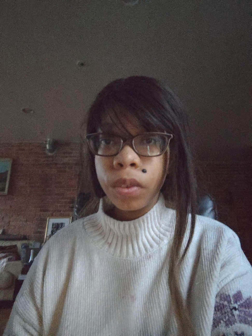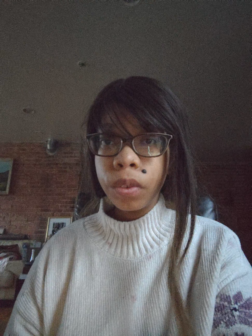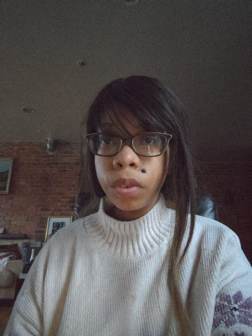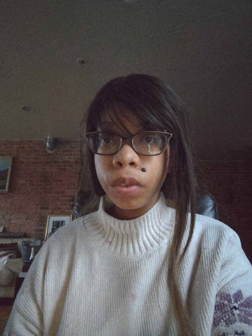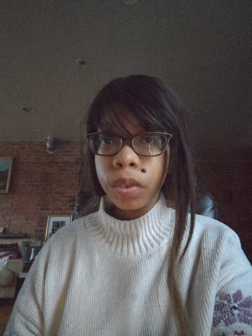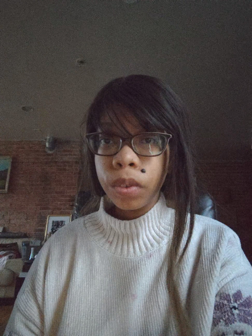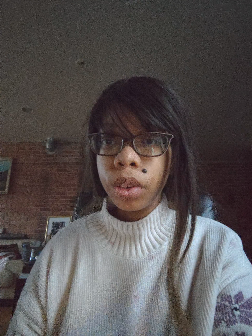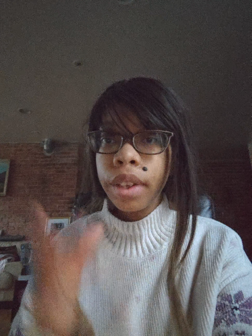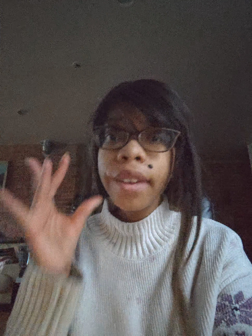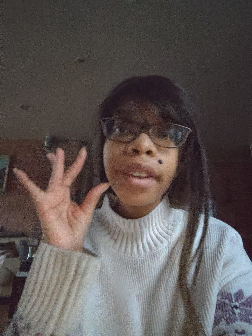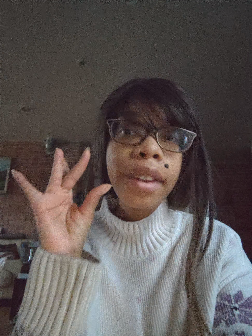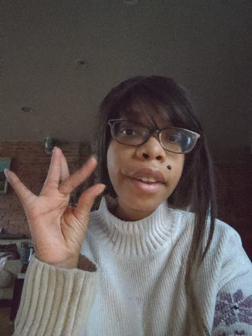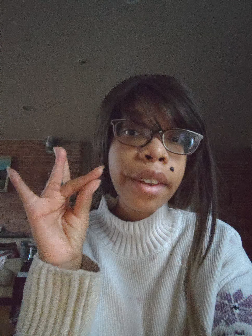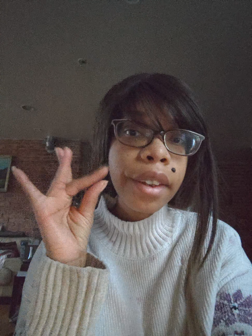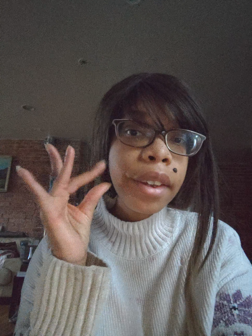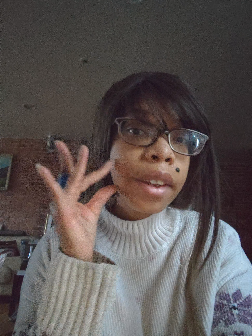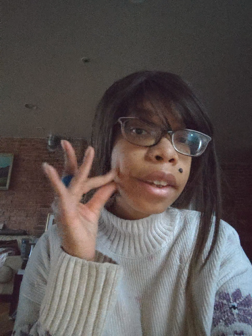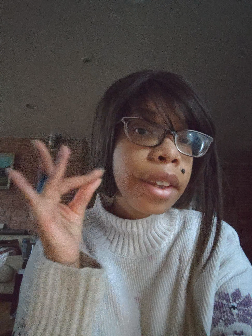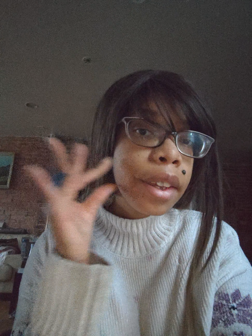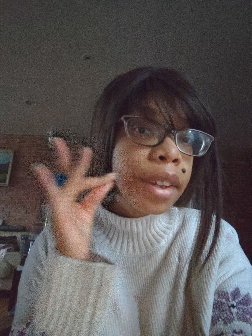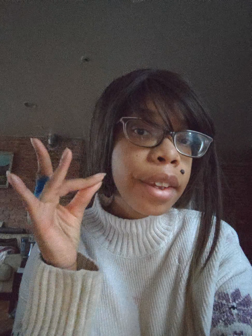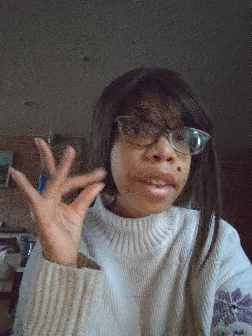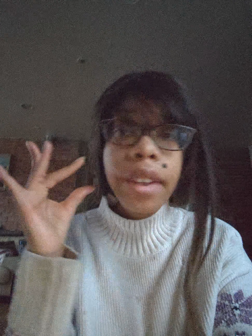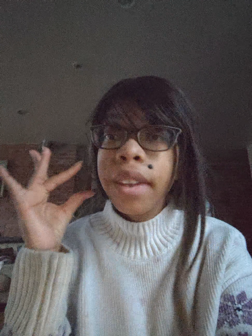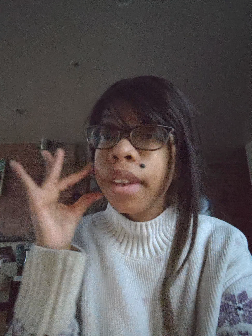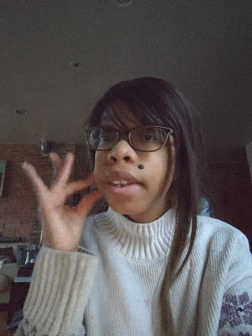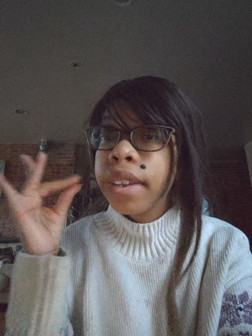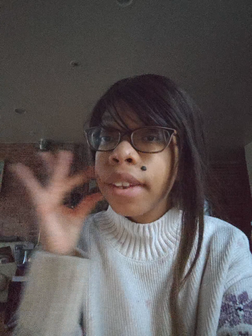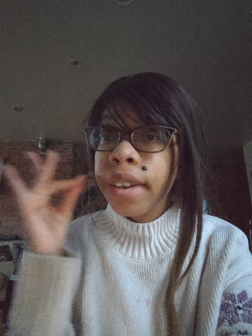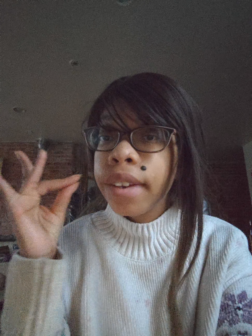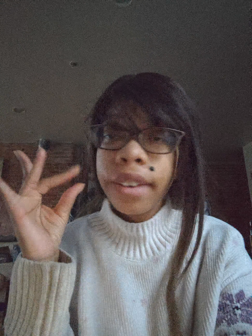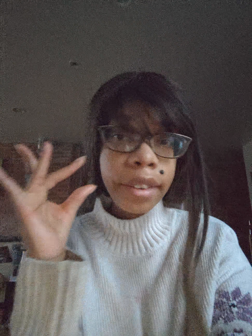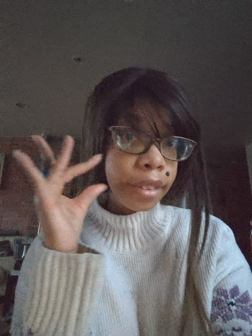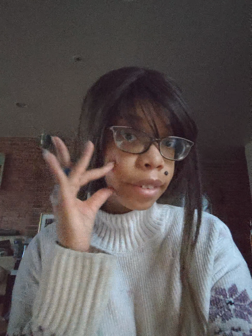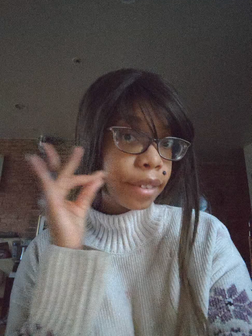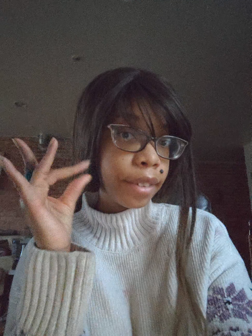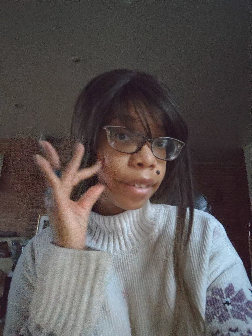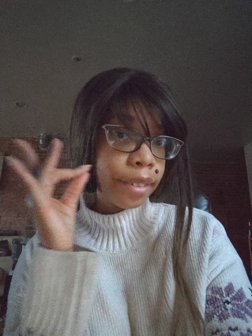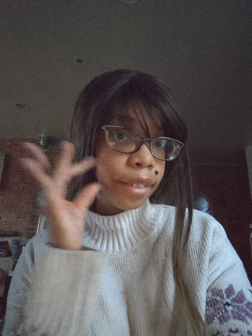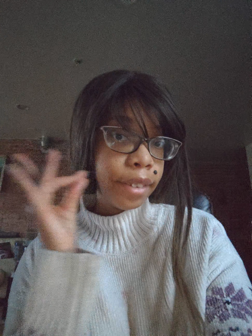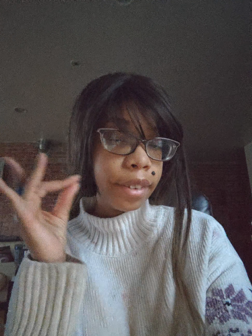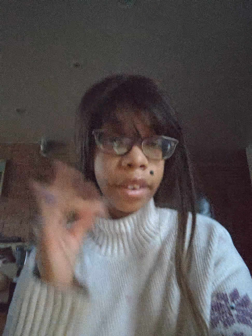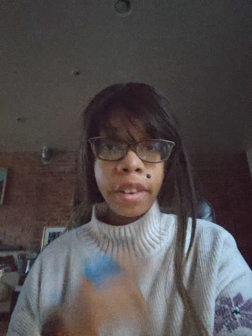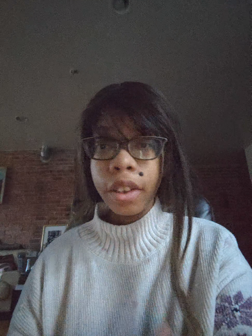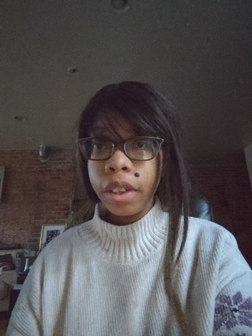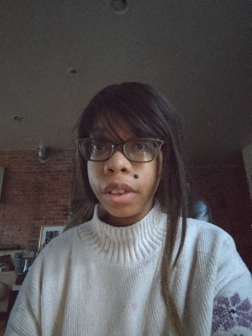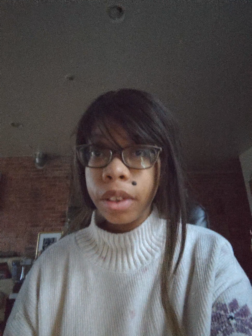kitty